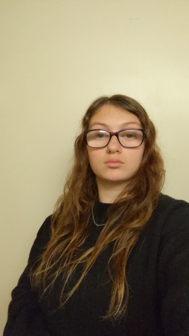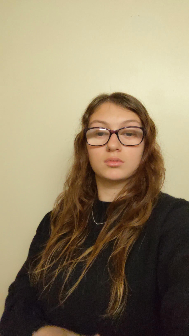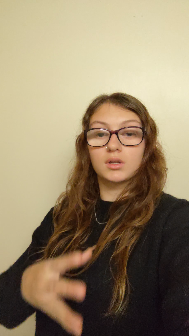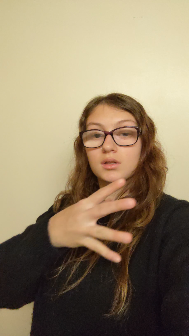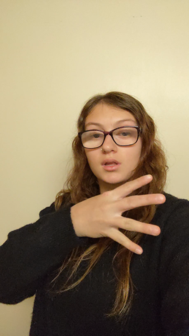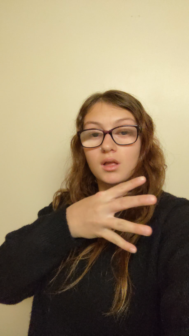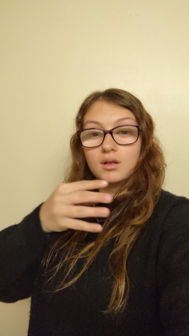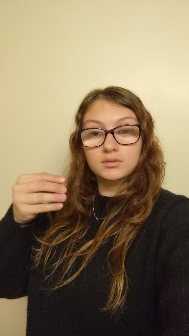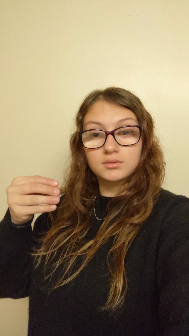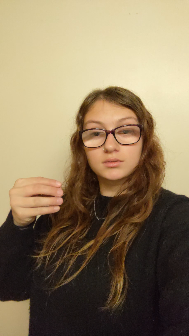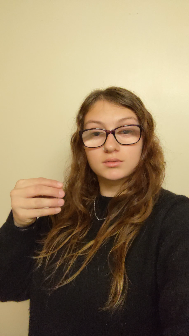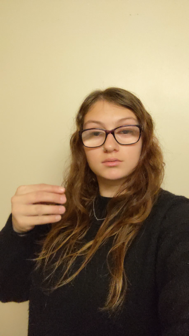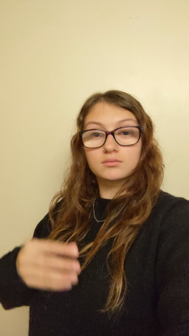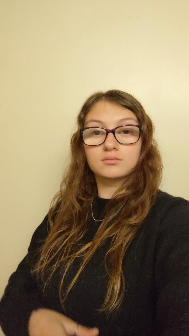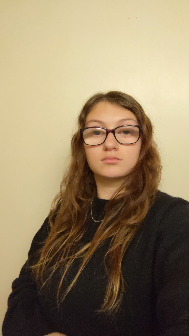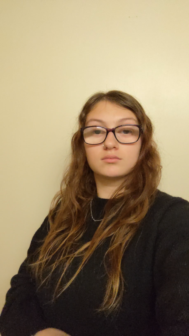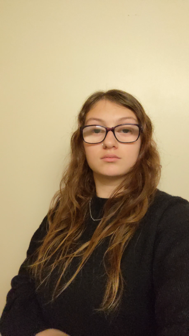and